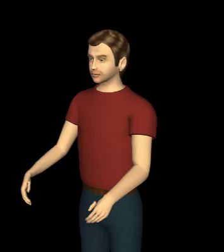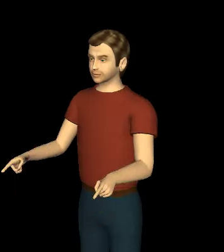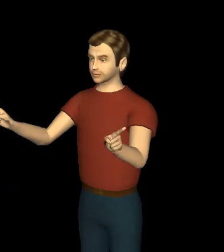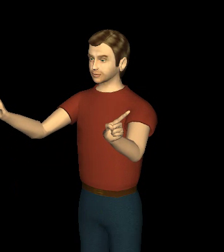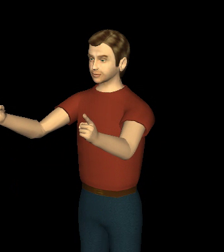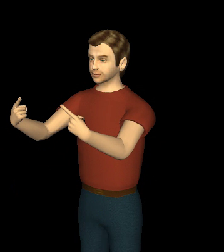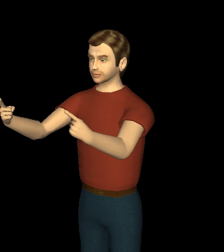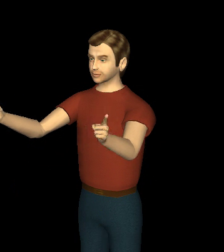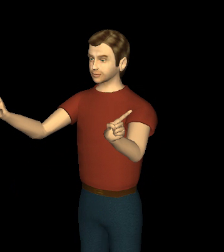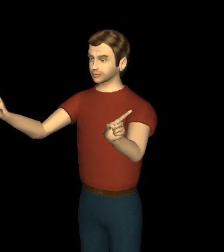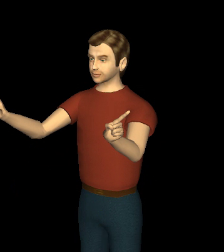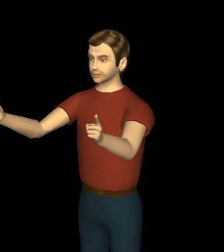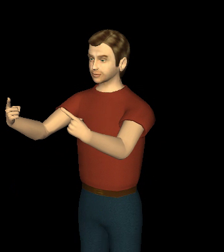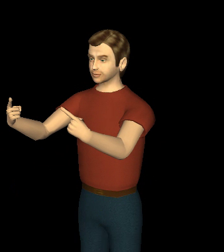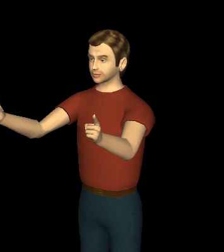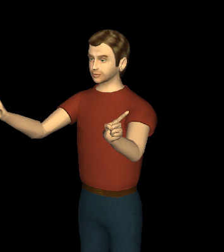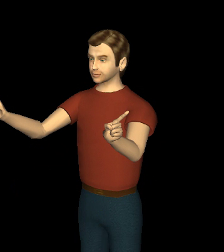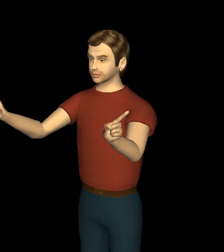موسيقى